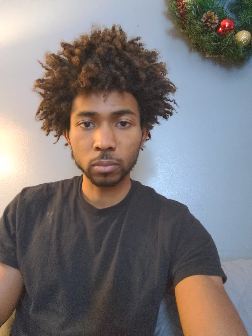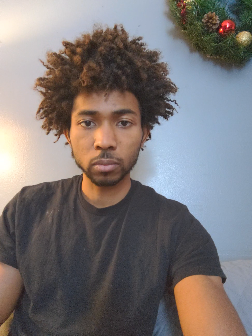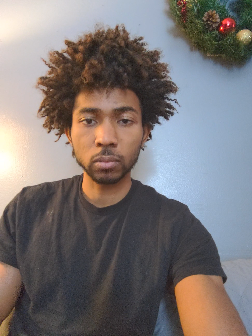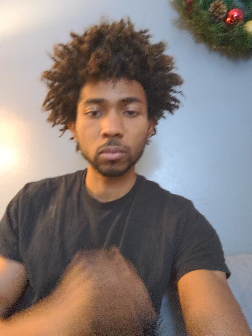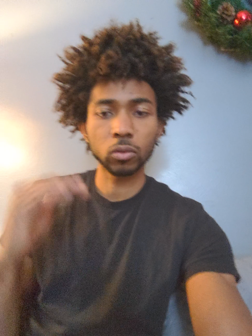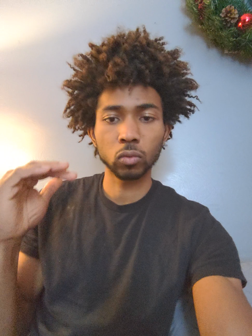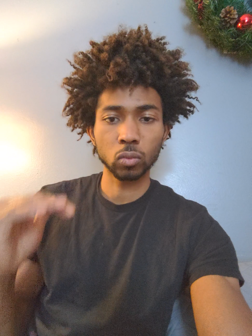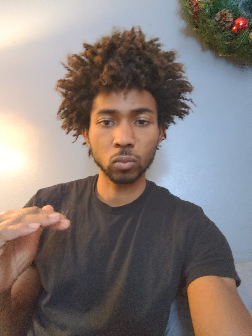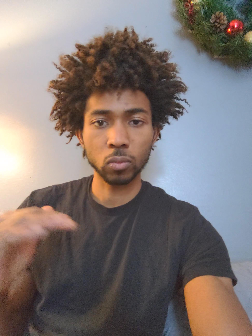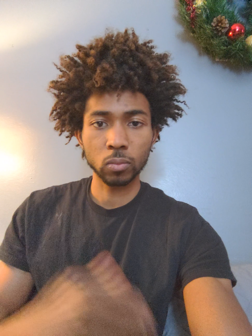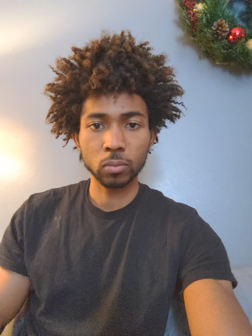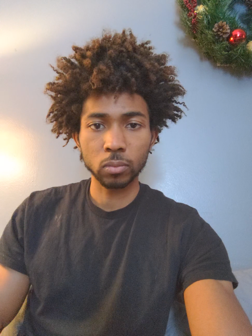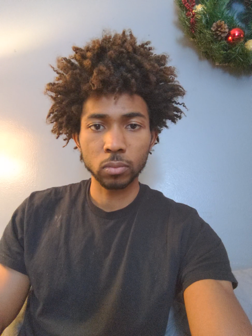child